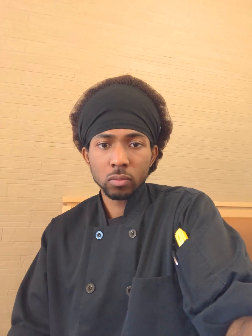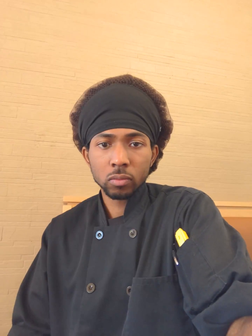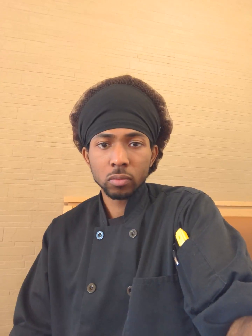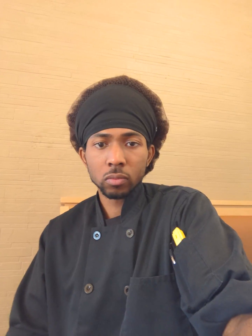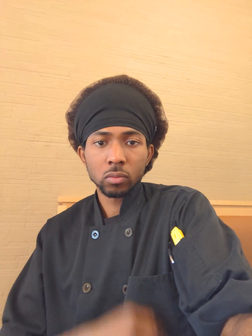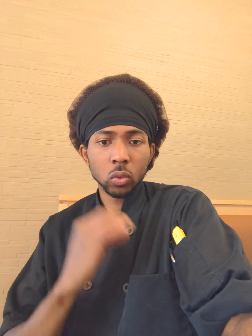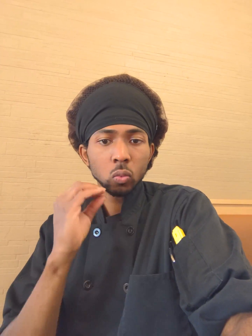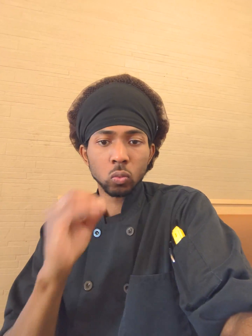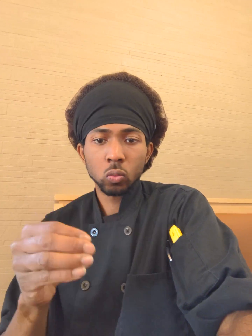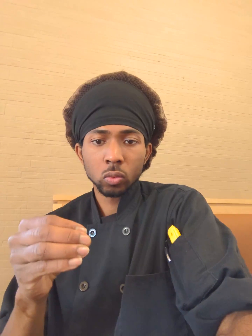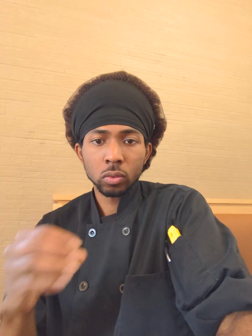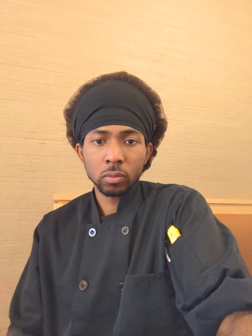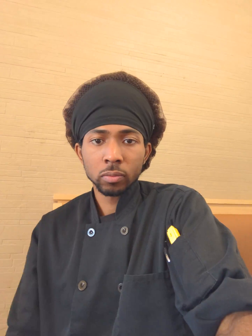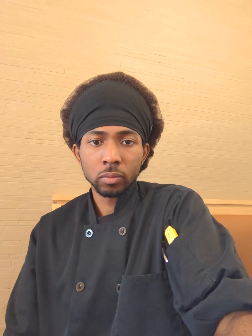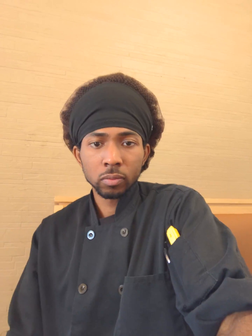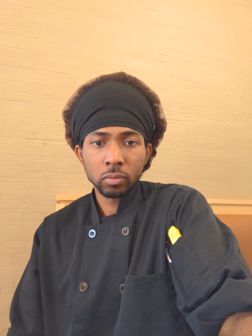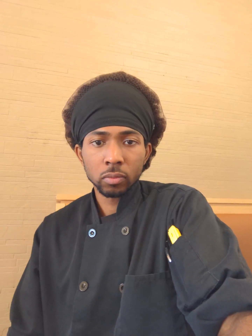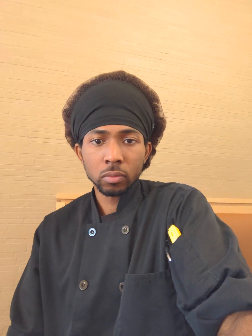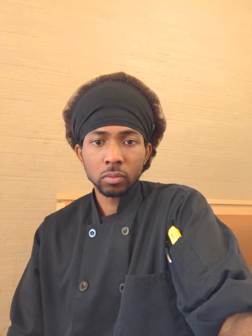none